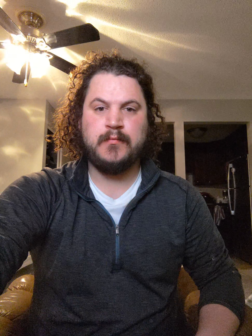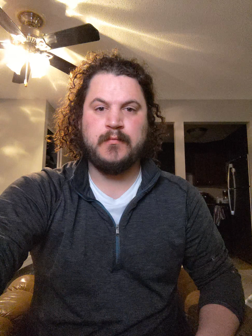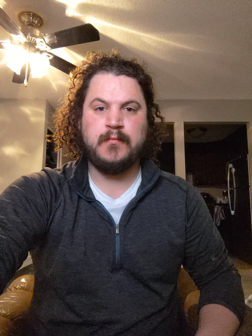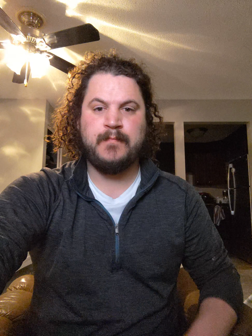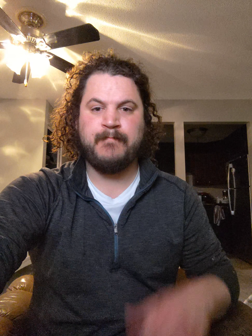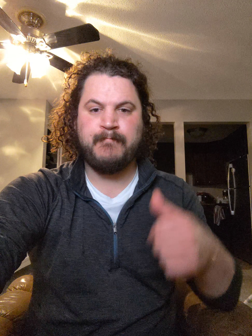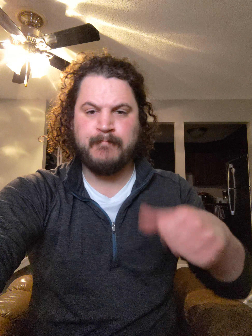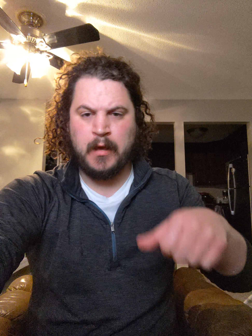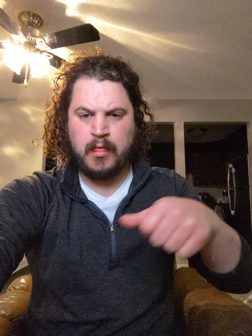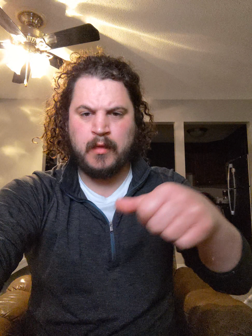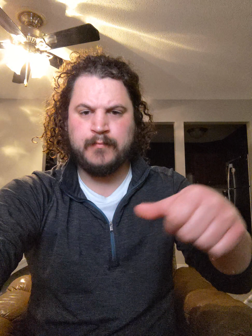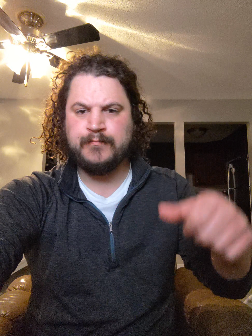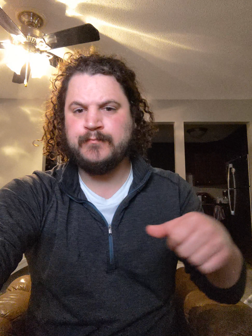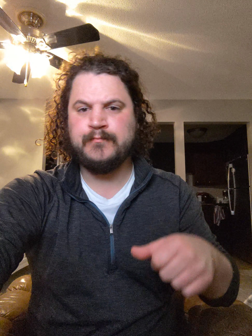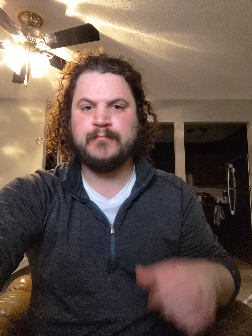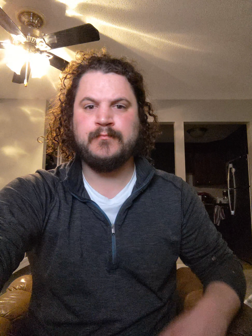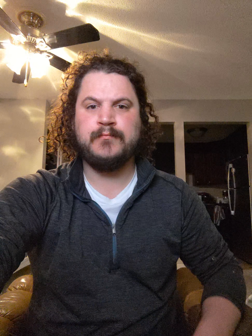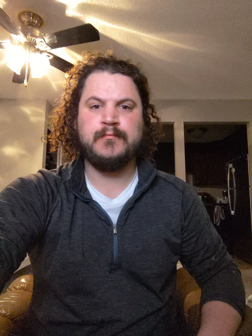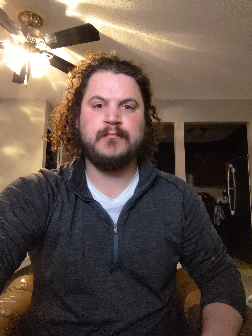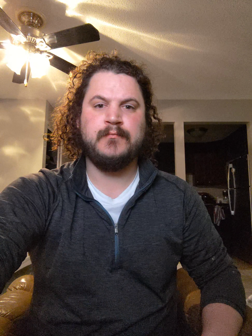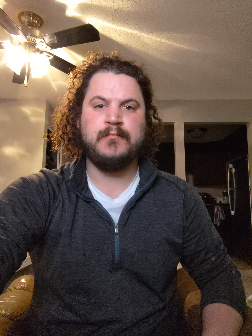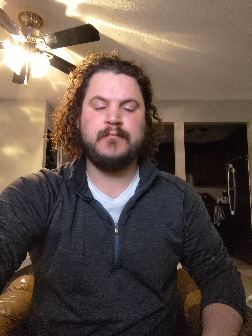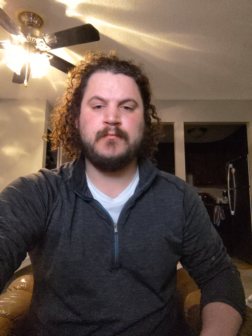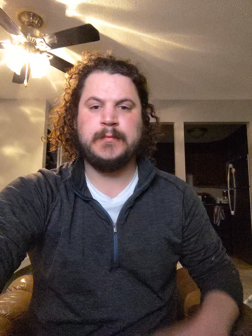puzzle